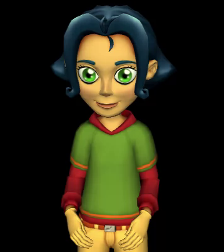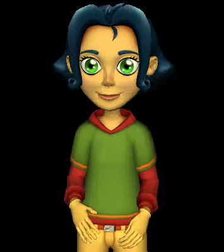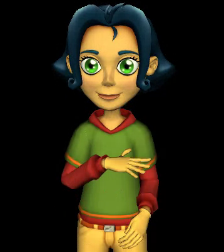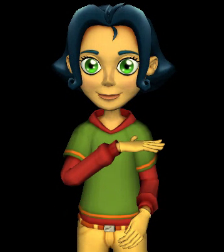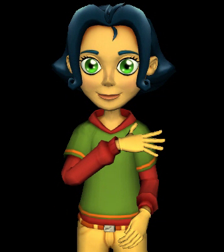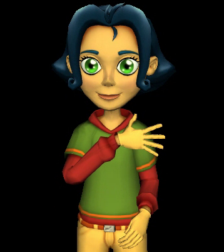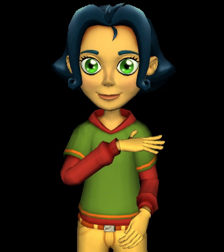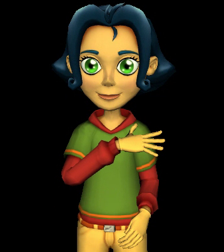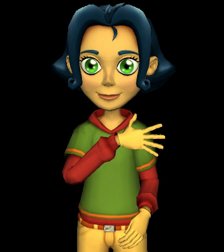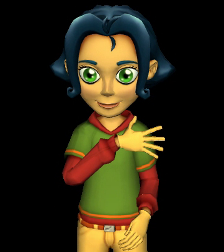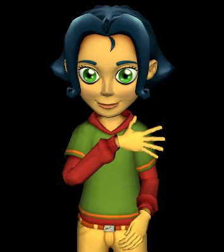أستاذ